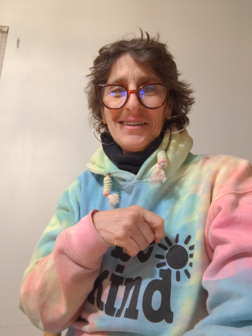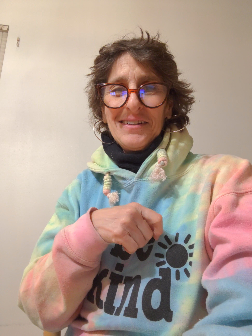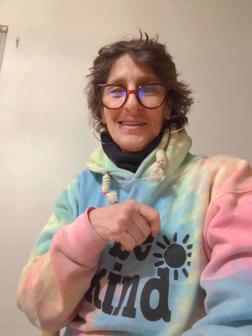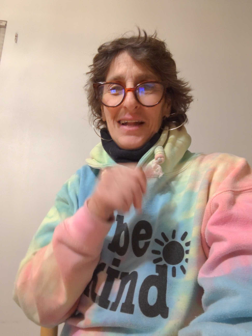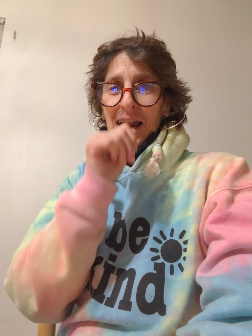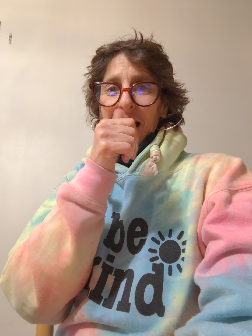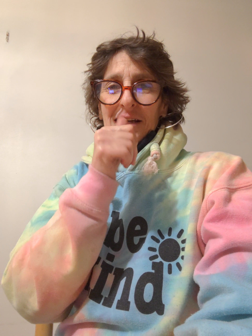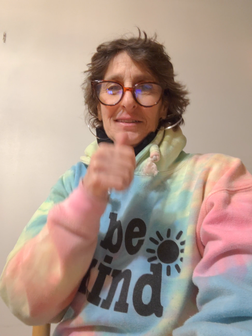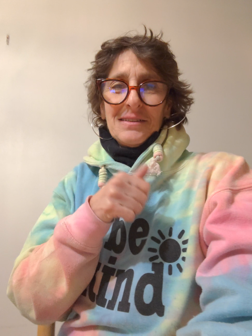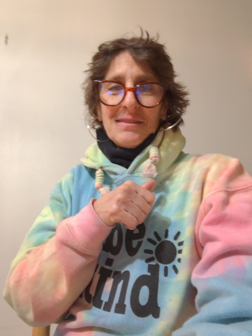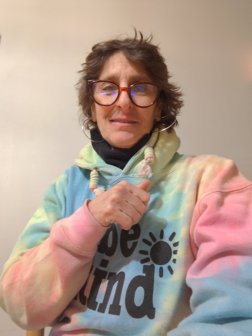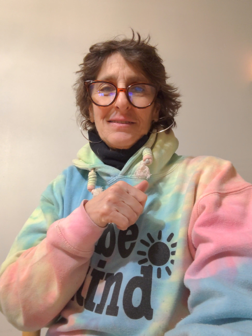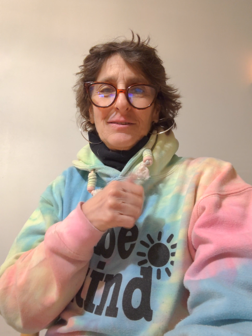nuts